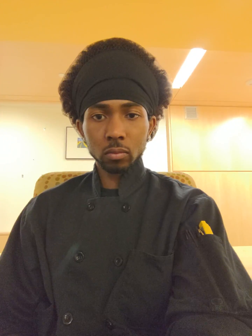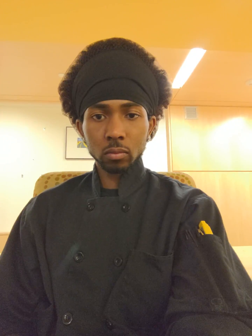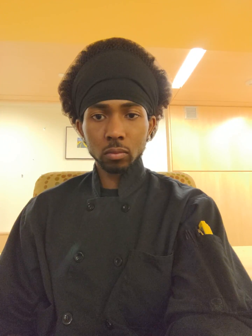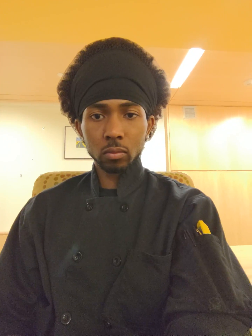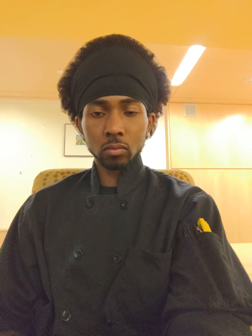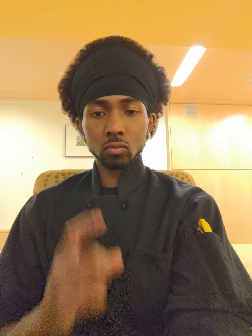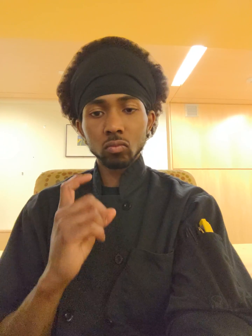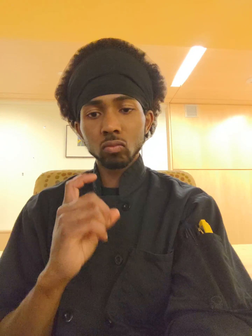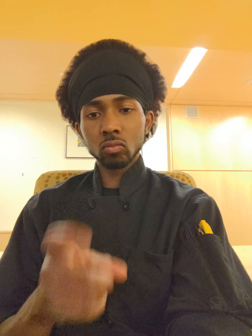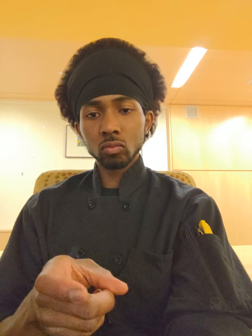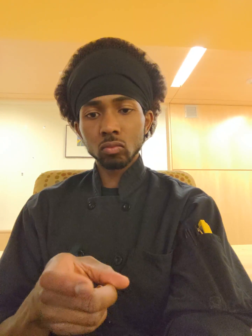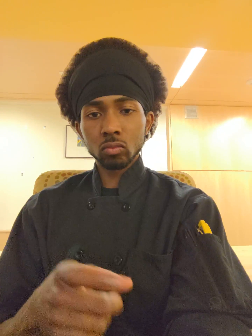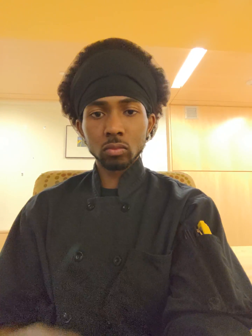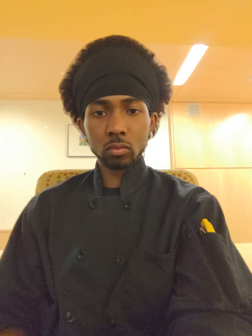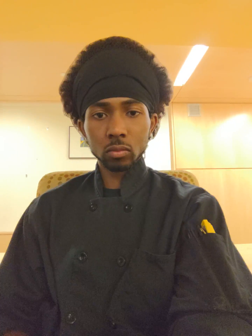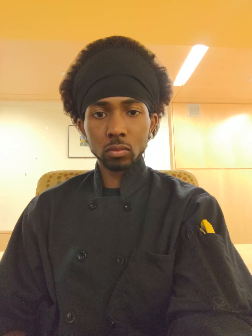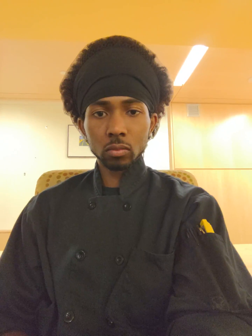present